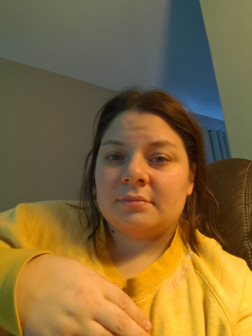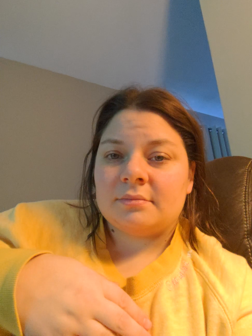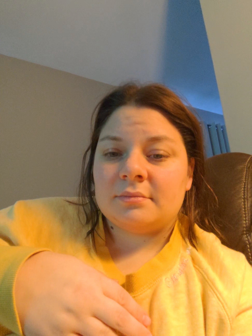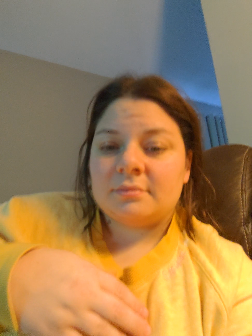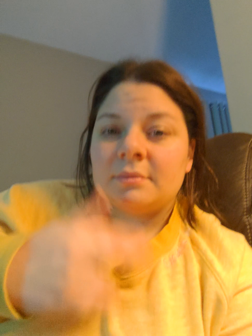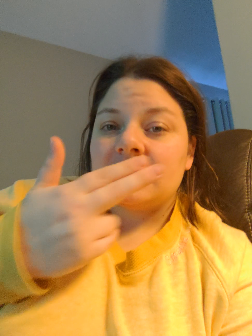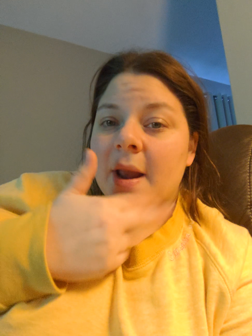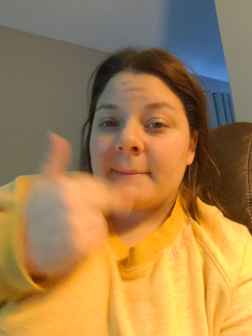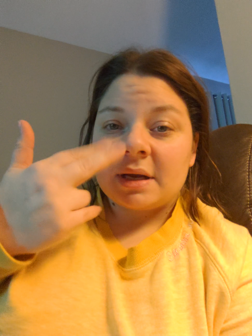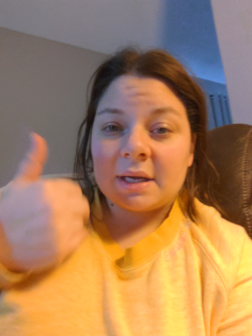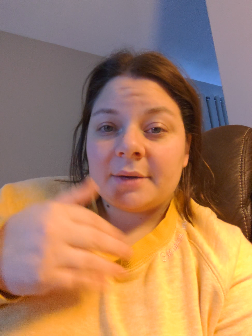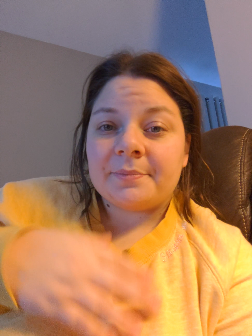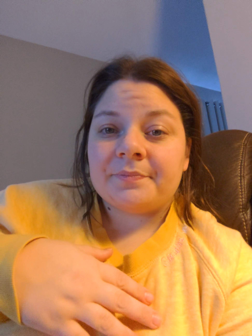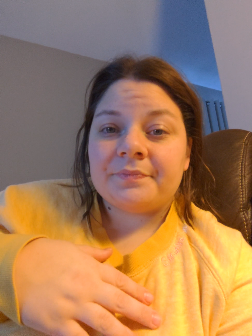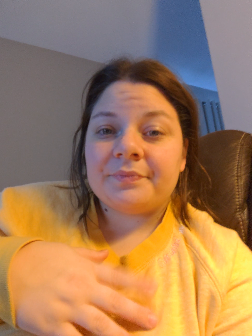napkin